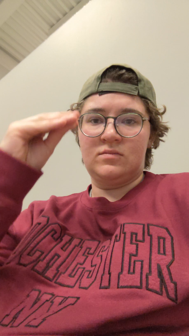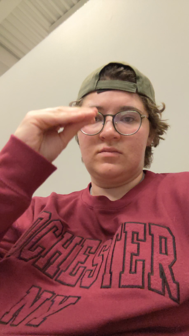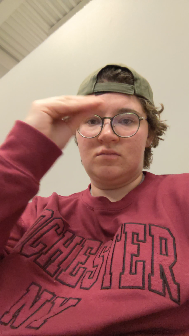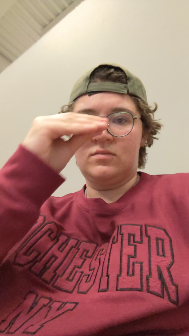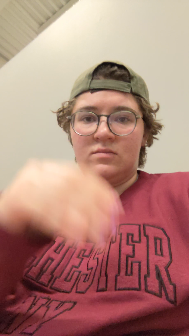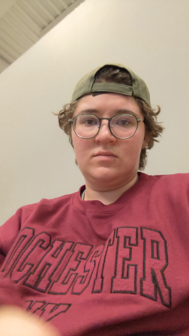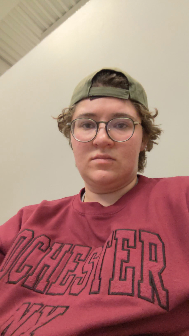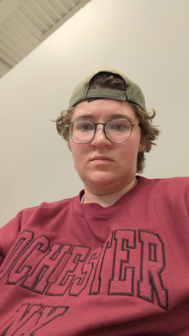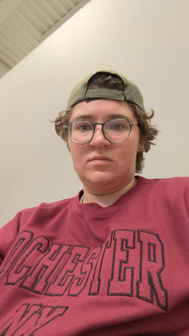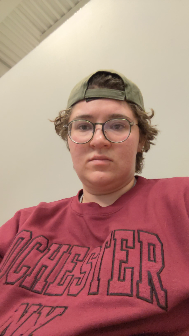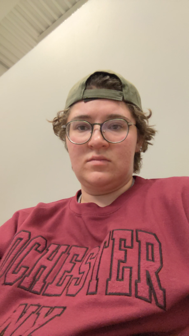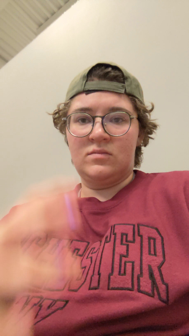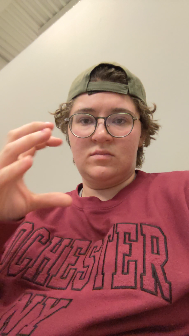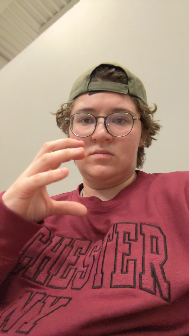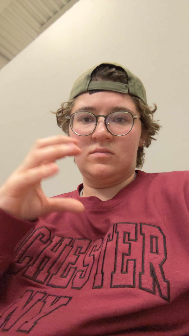ball